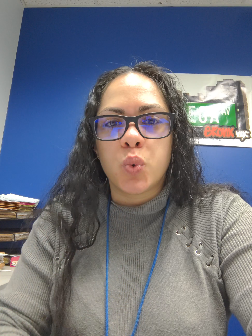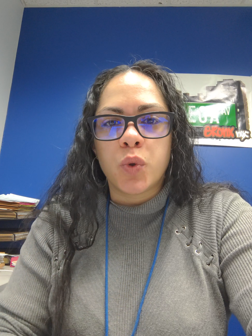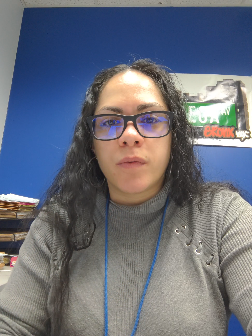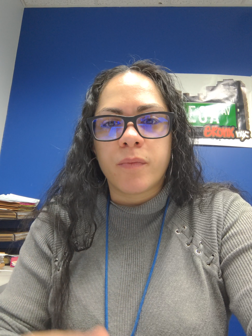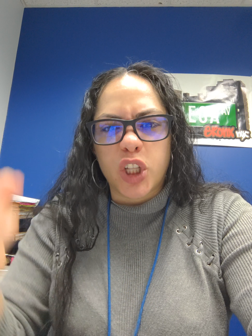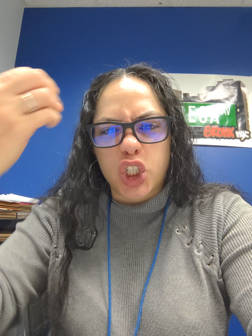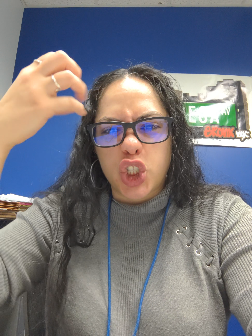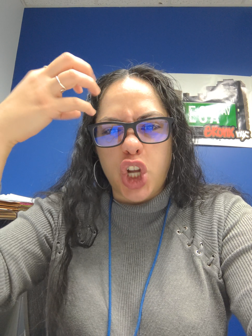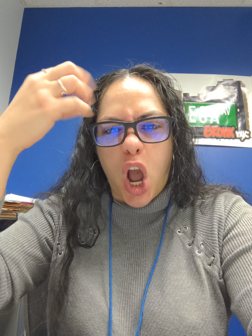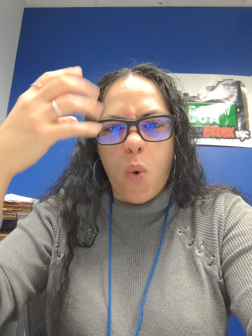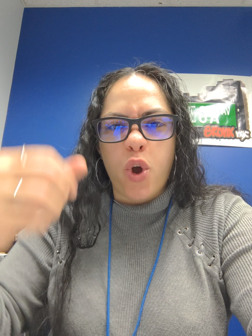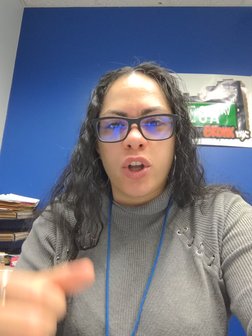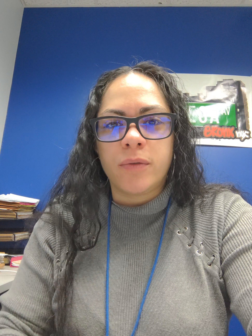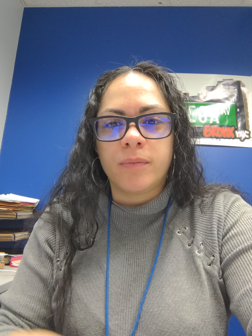shower